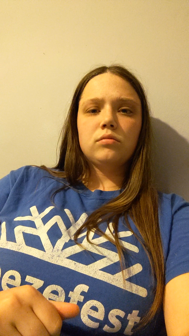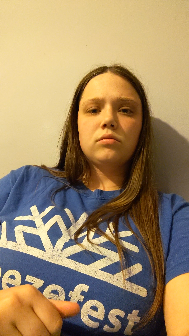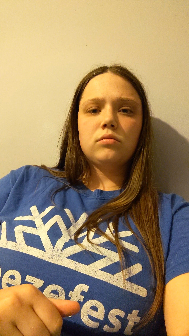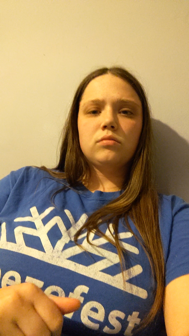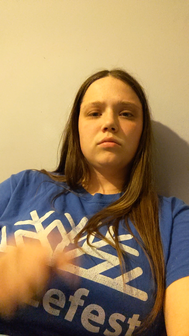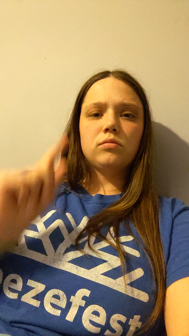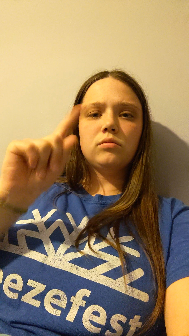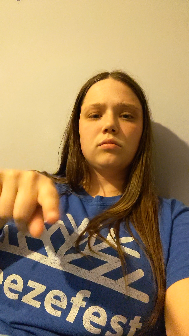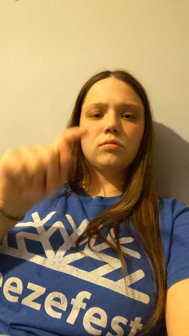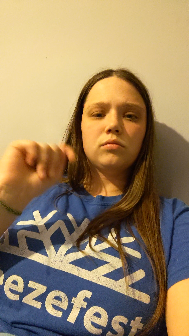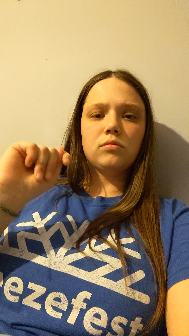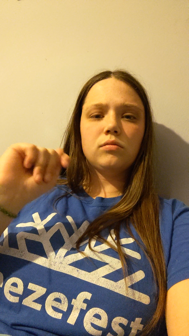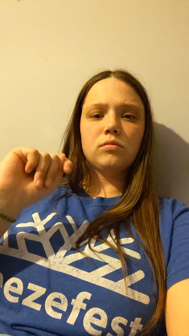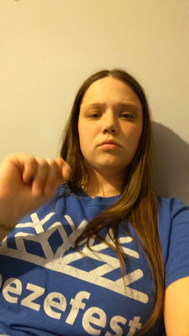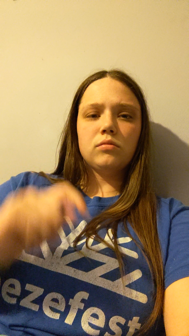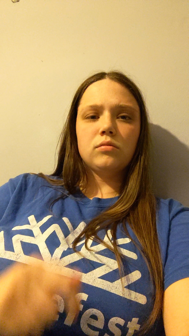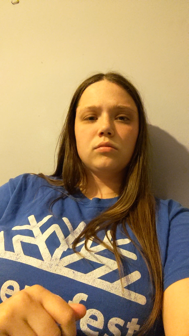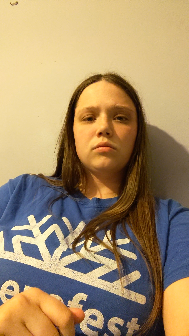go potty